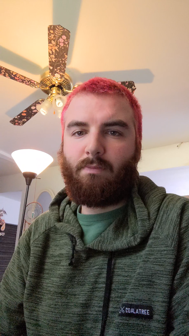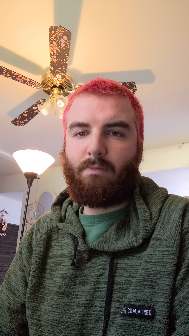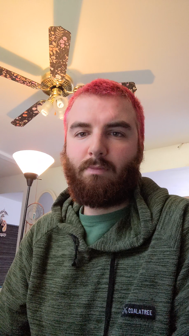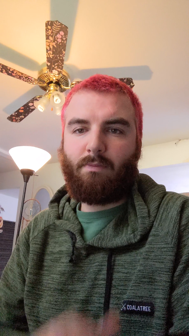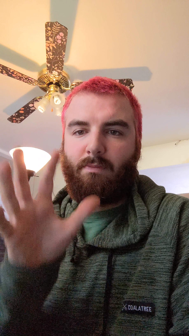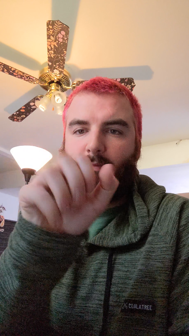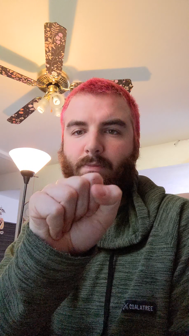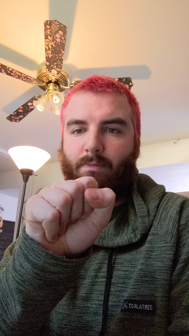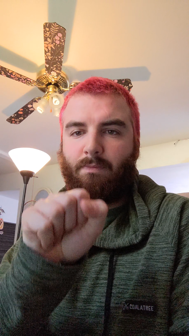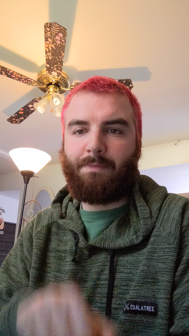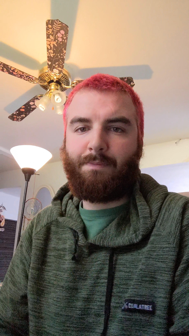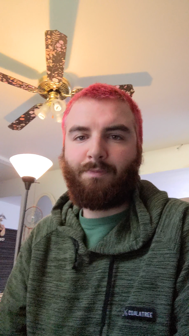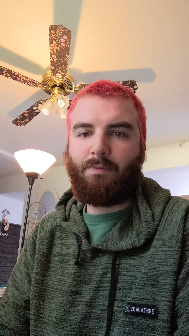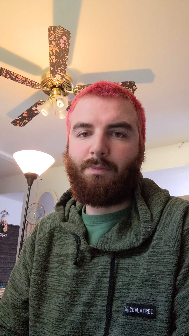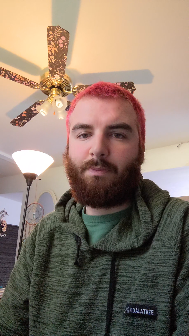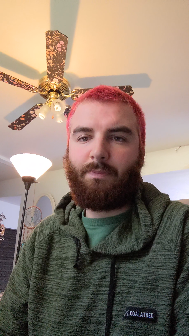catch